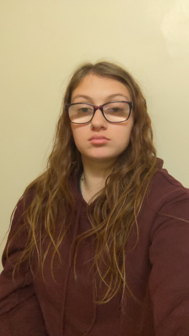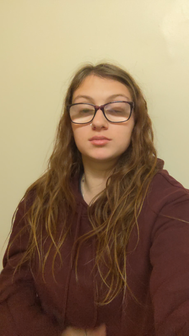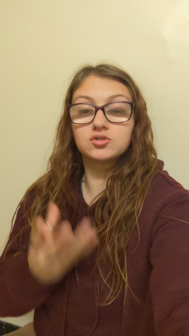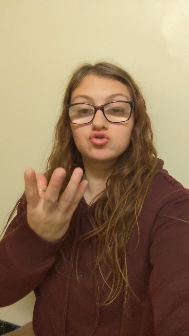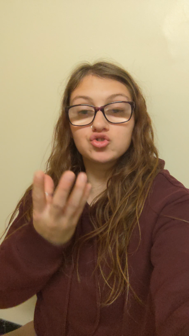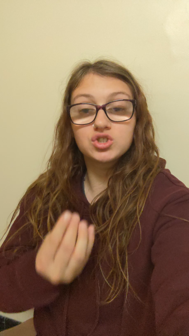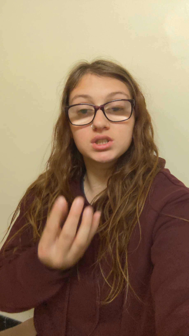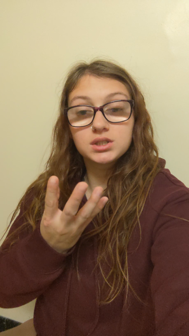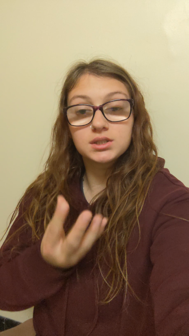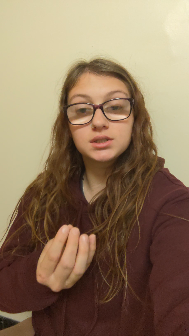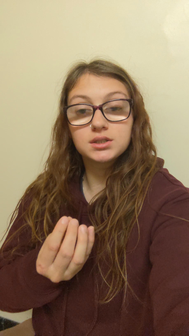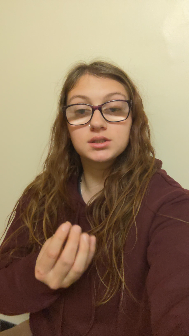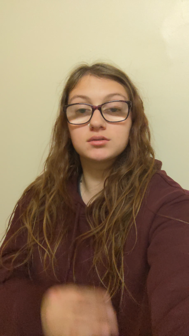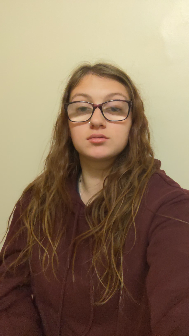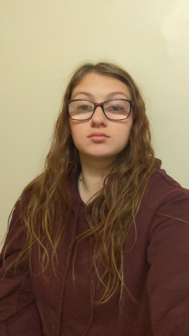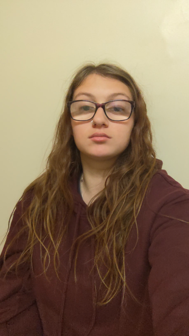gentle